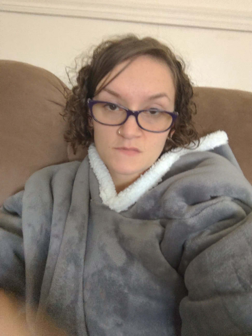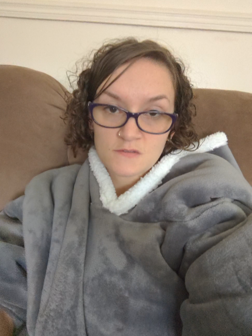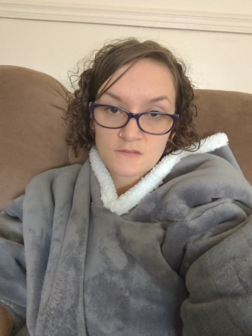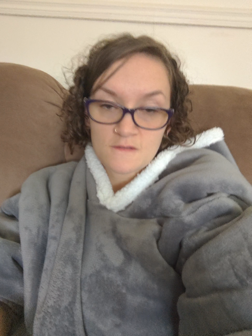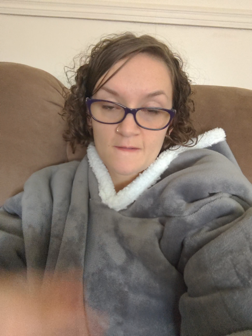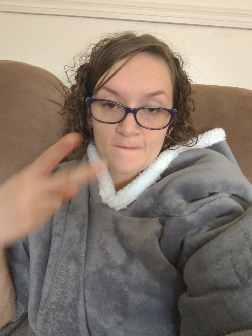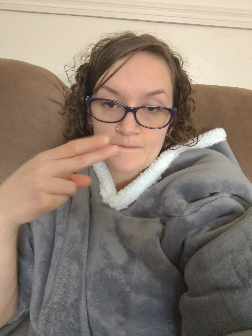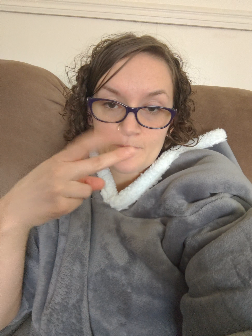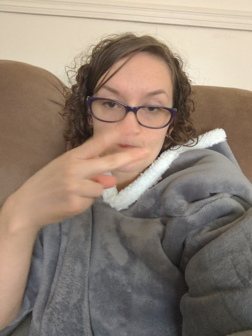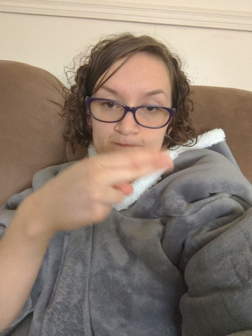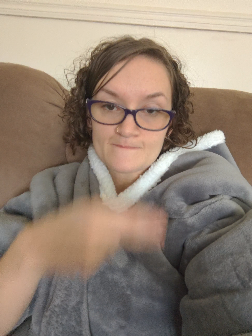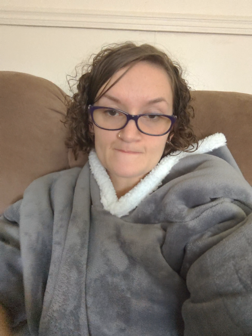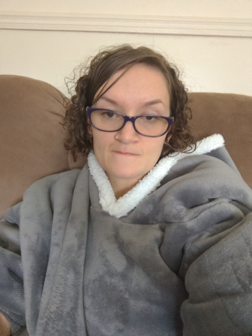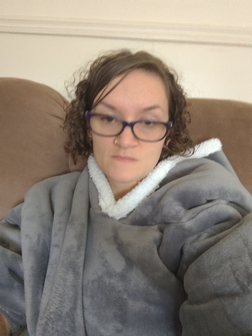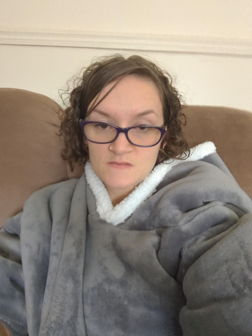scissors